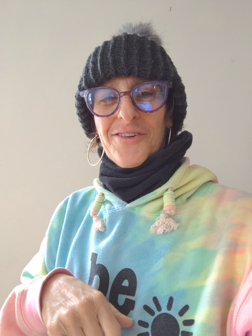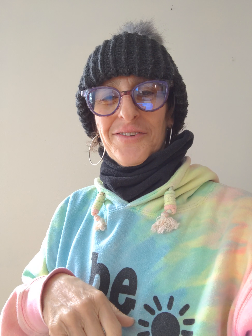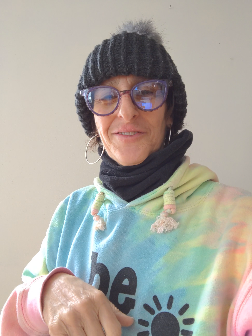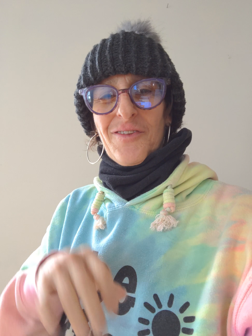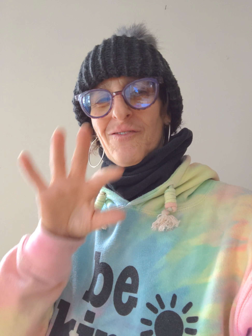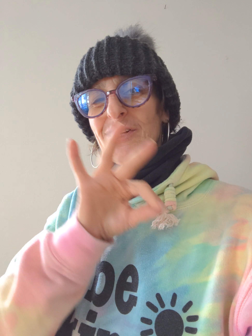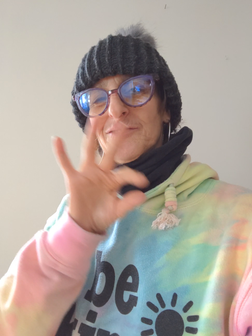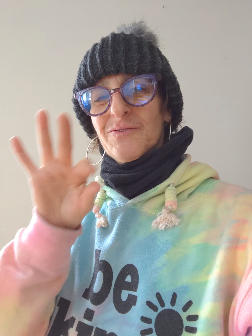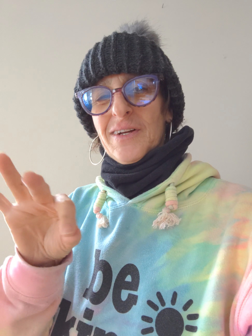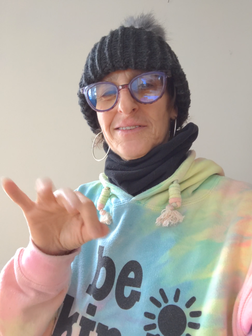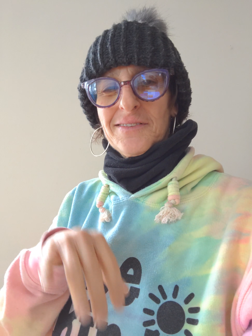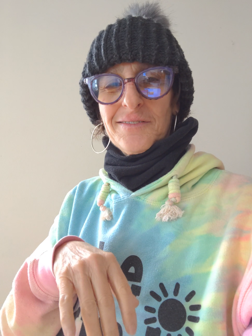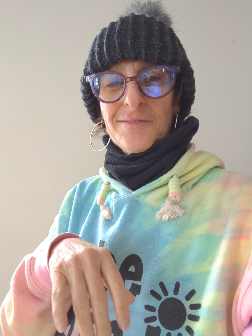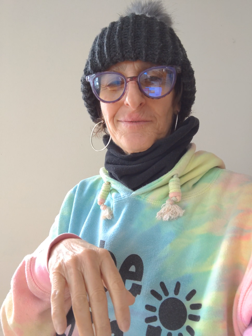french fries